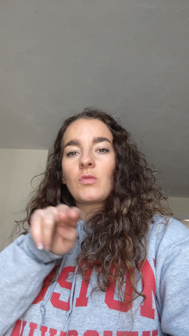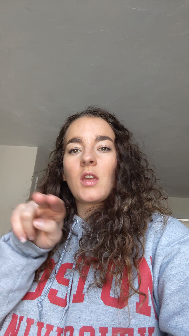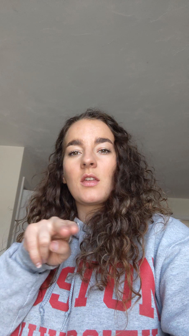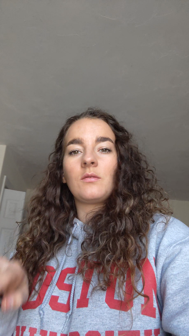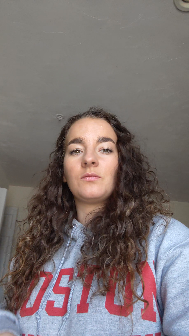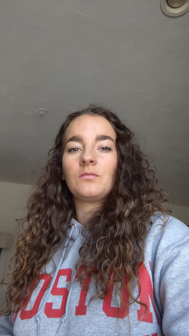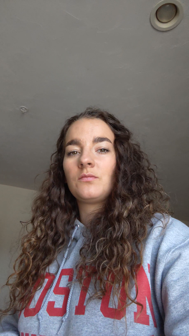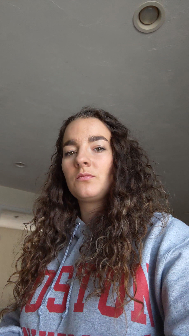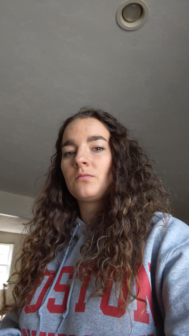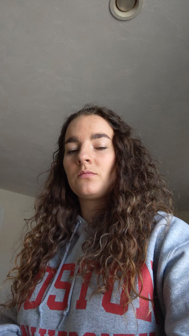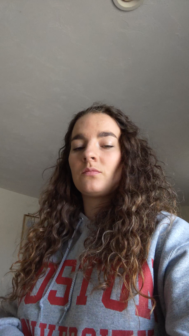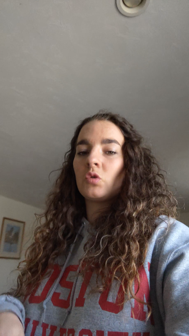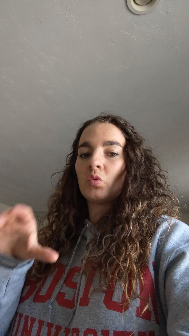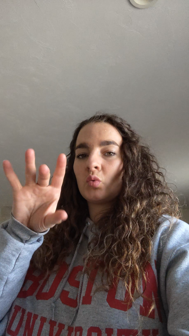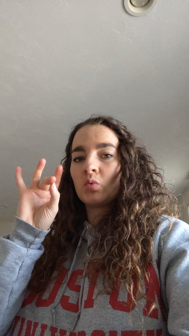choose